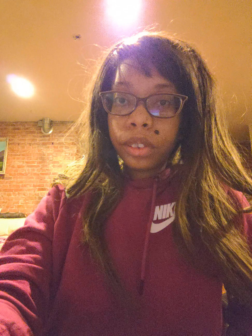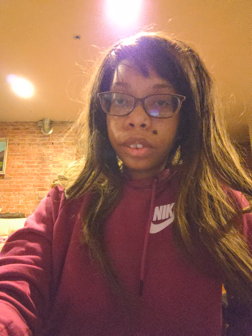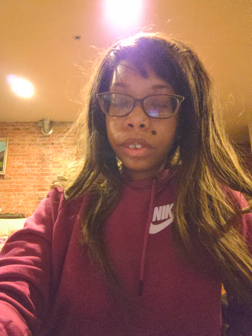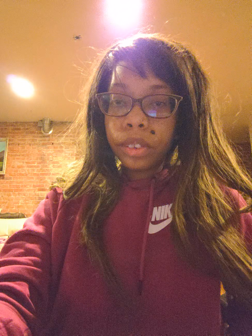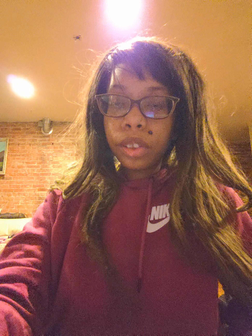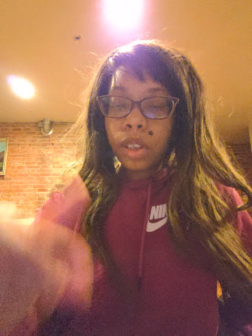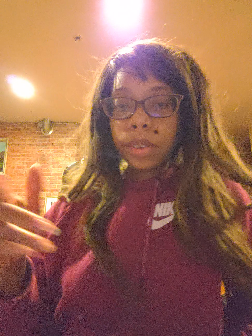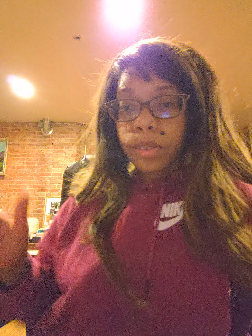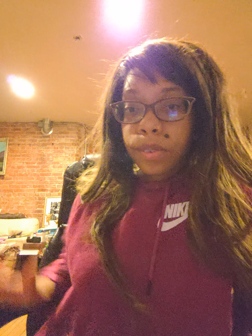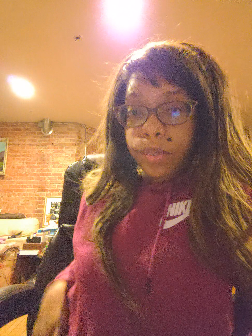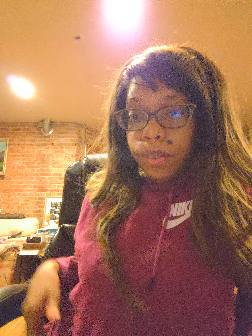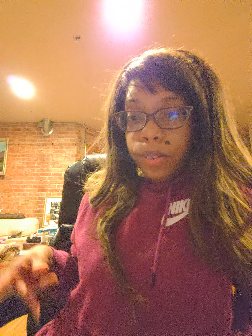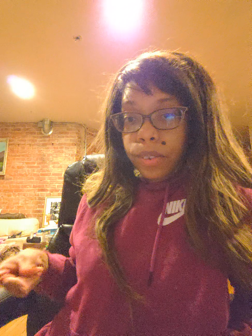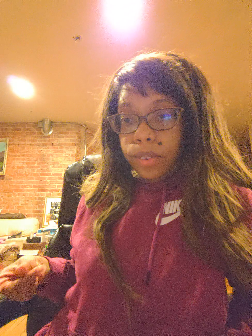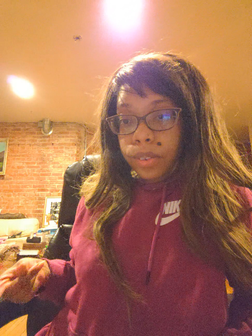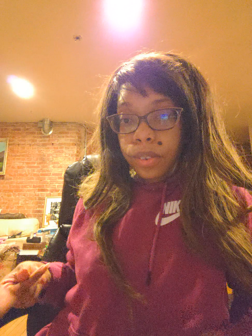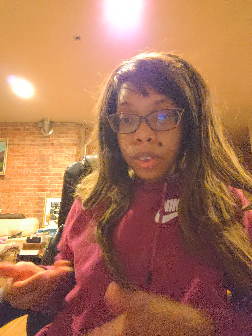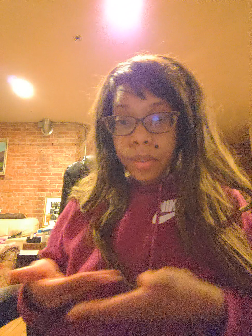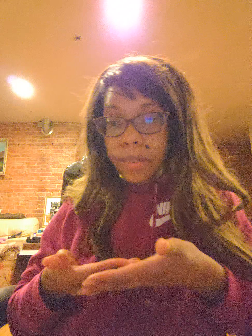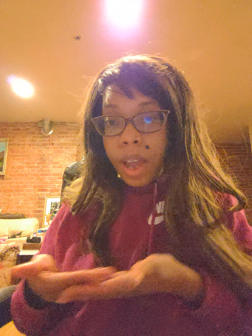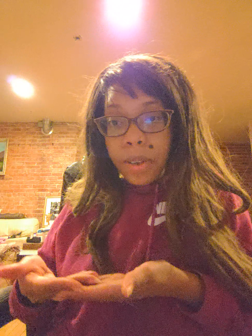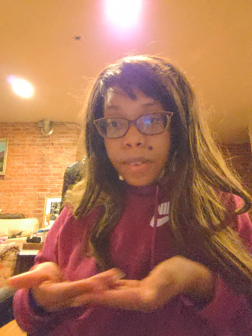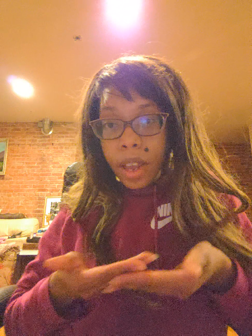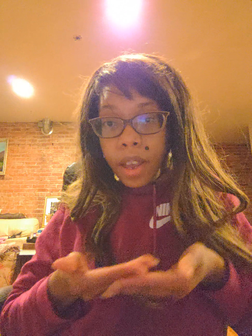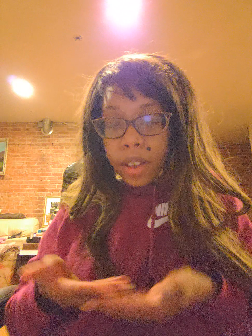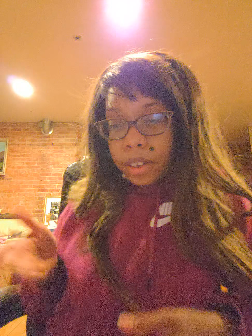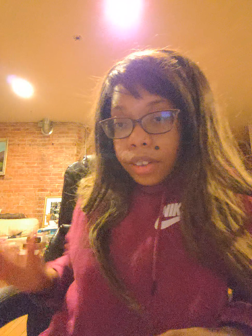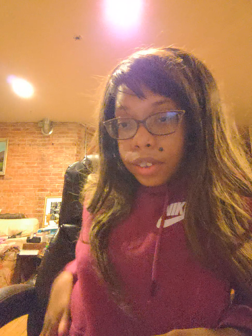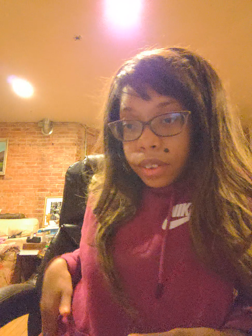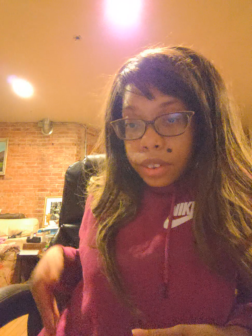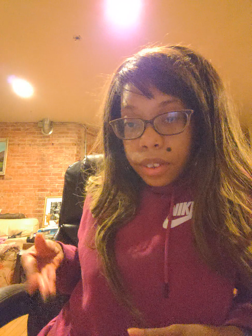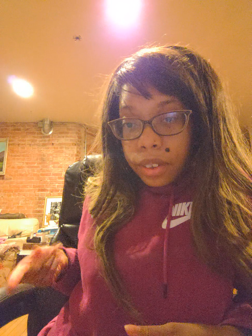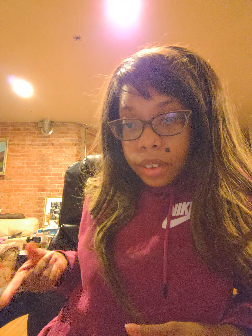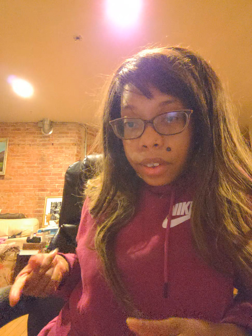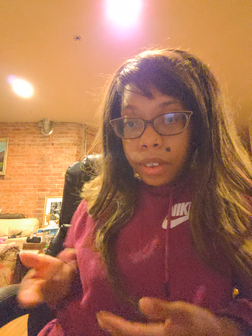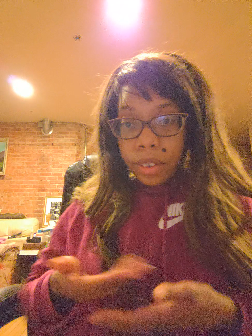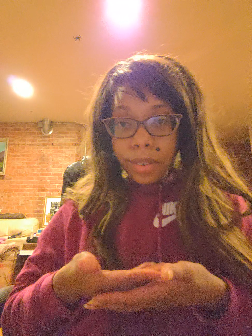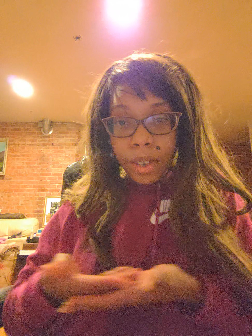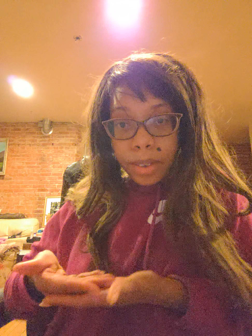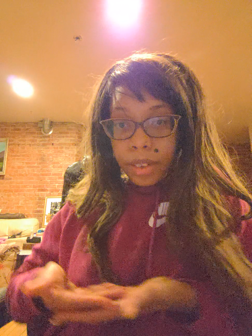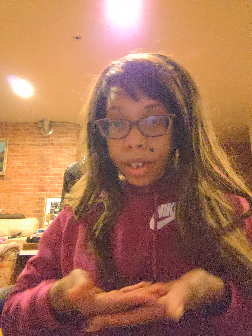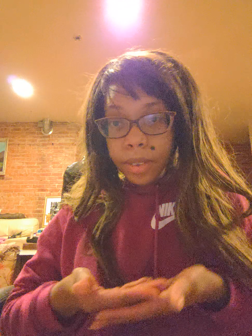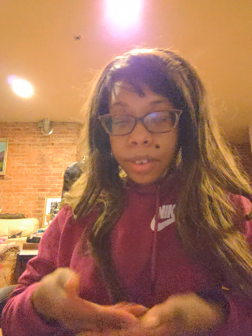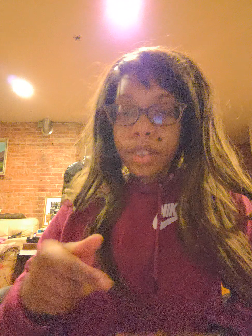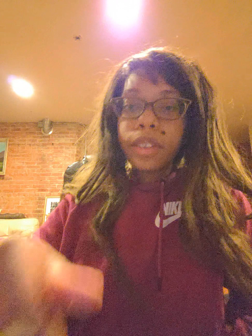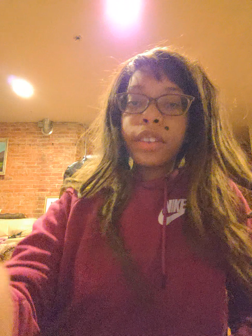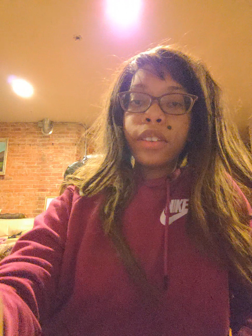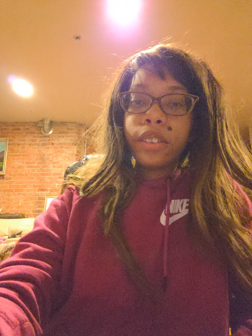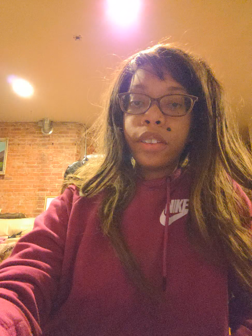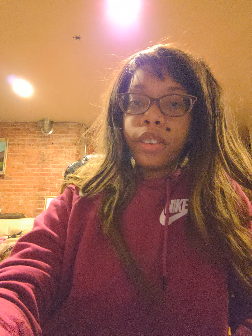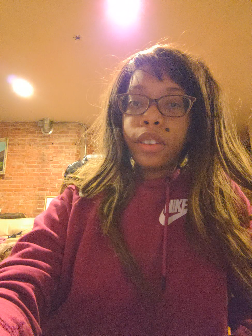puppy